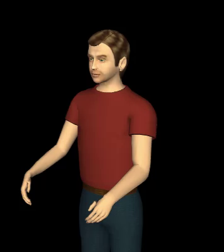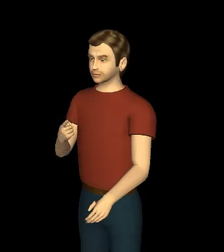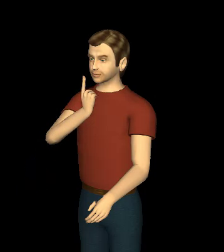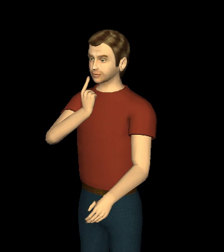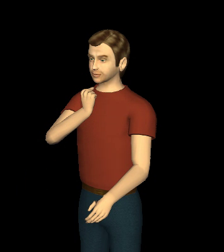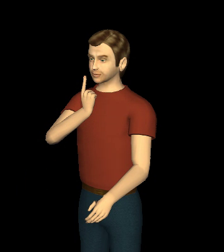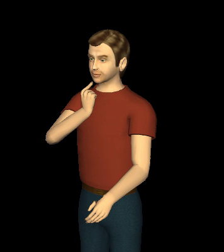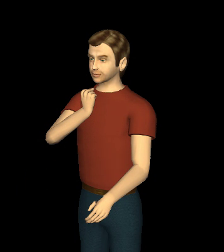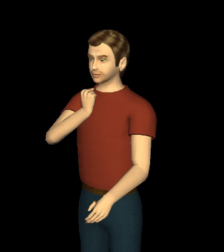أحمر